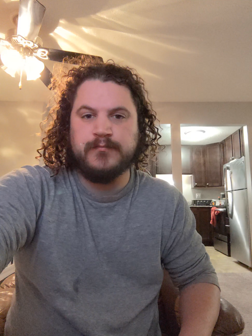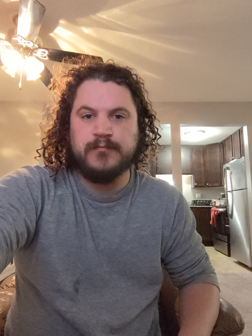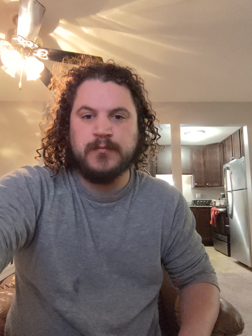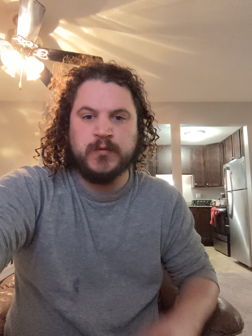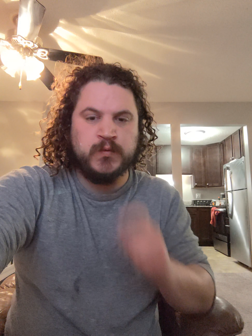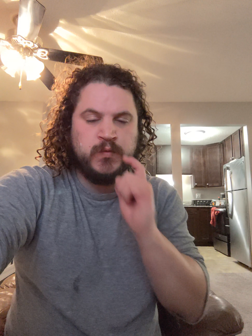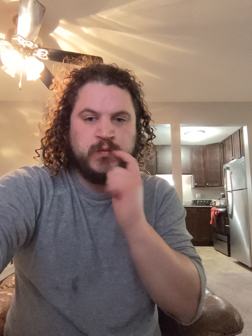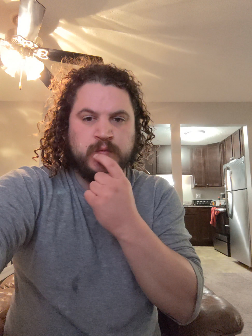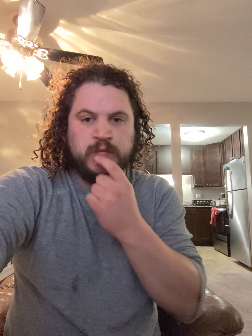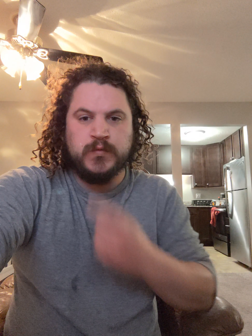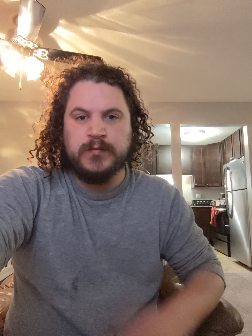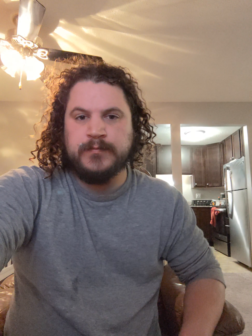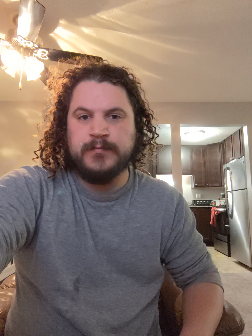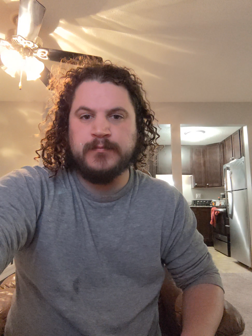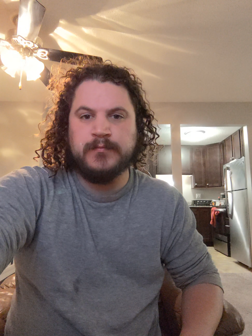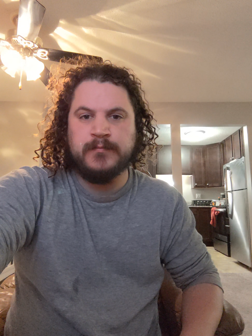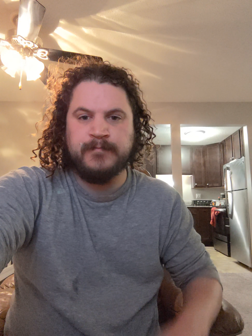tooth